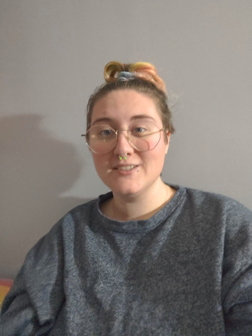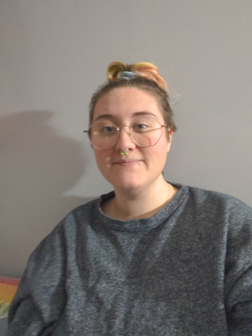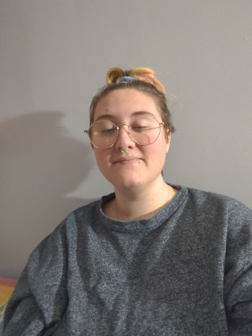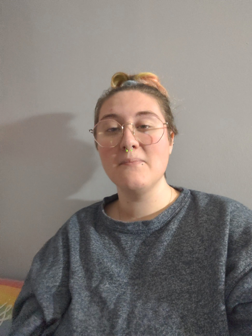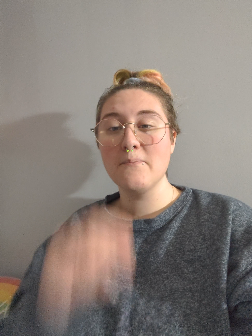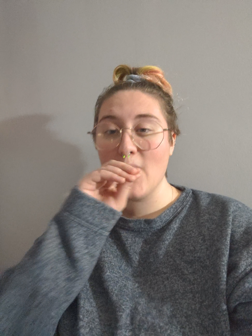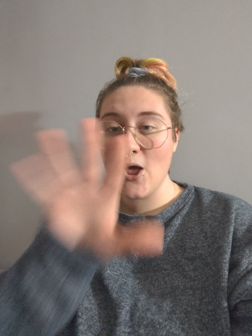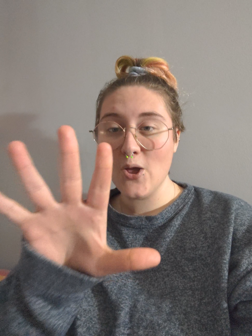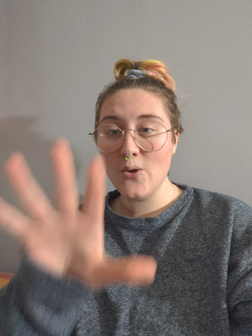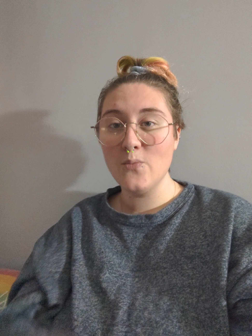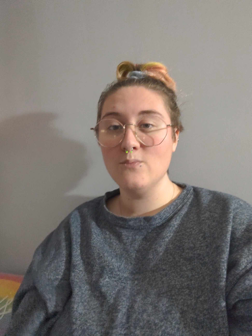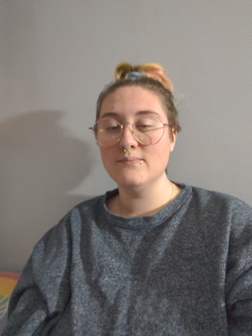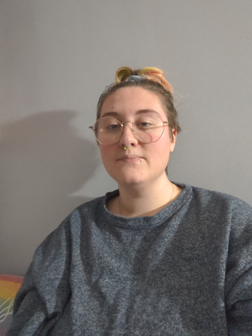blow